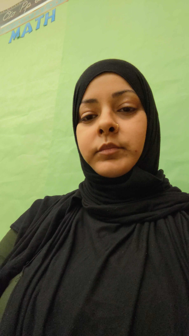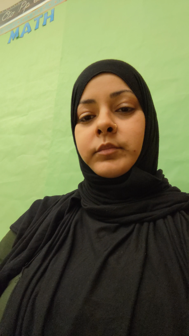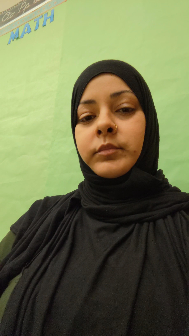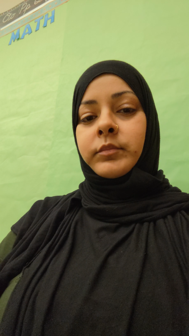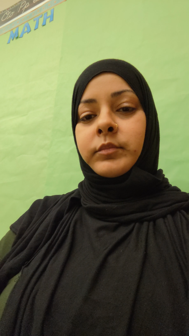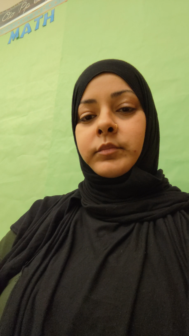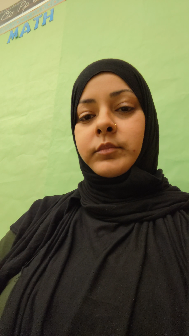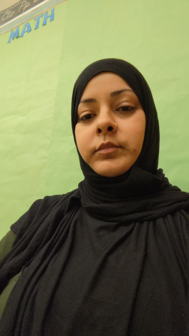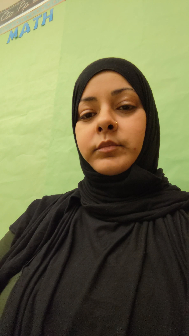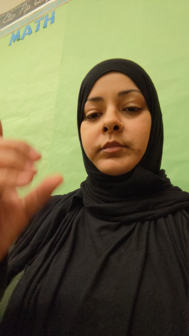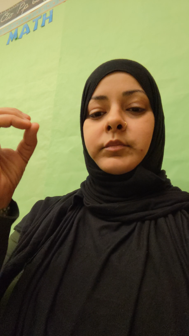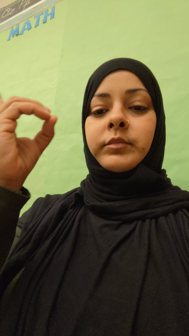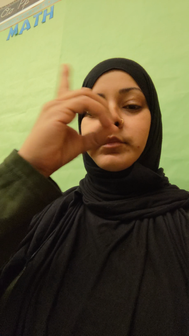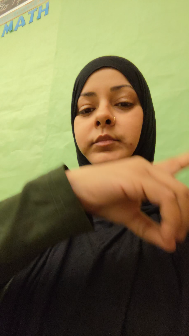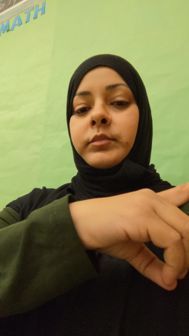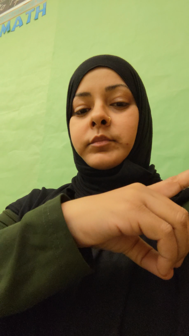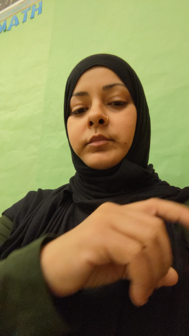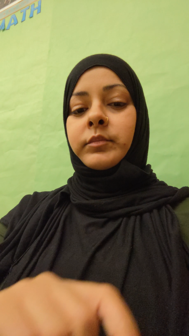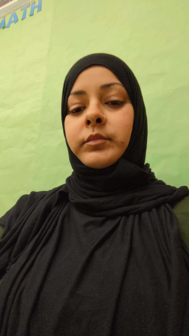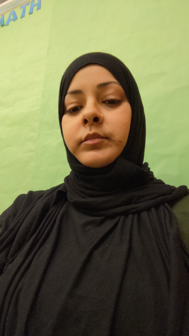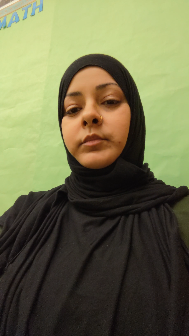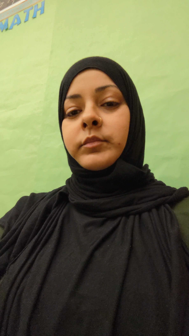day